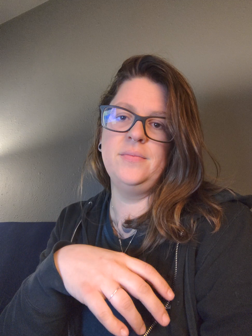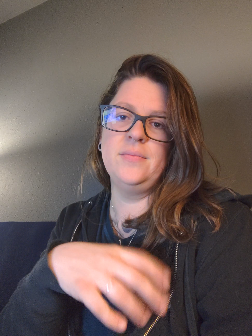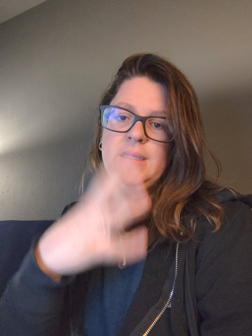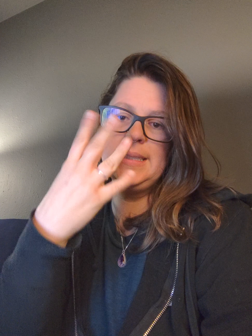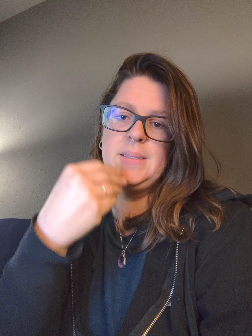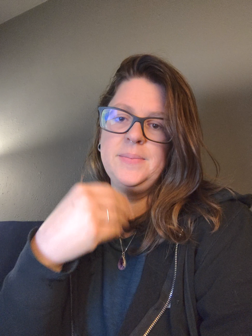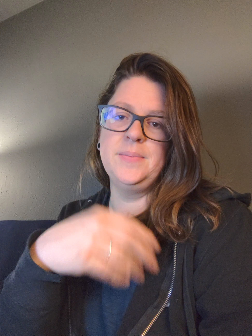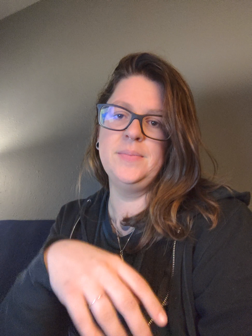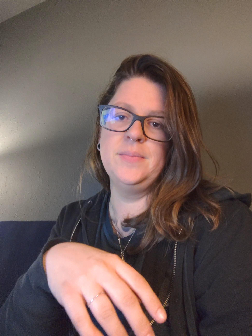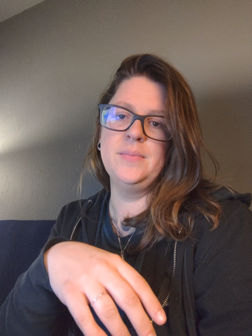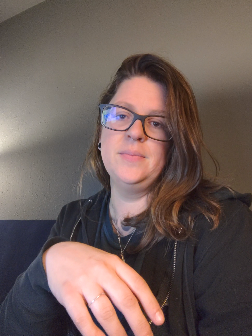sleep